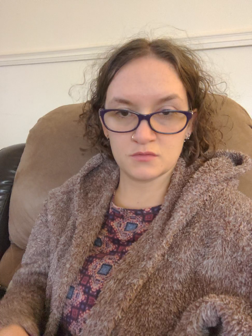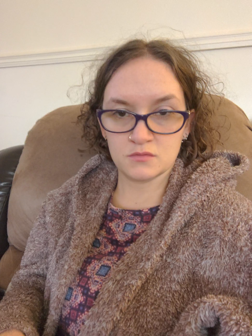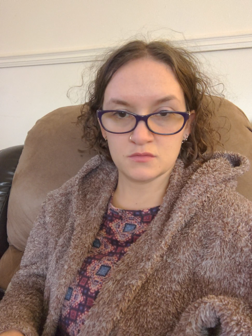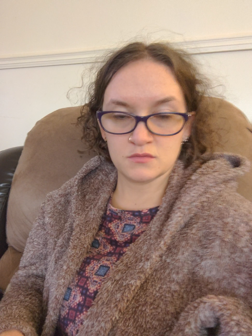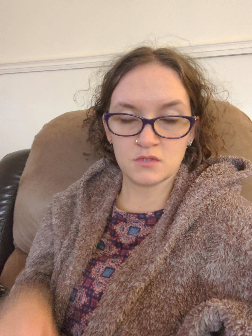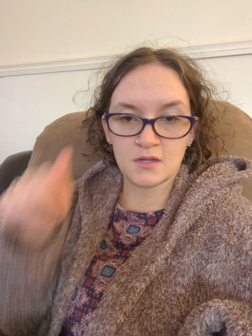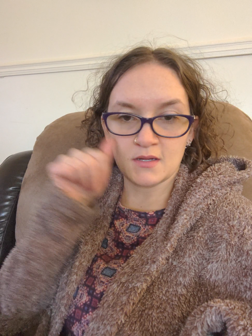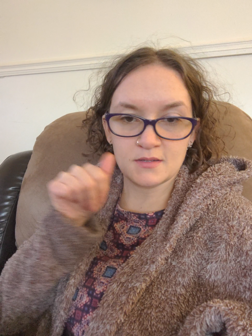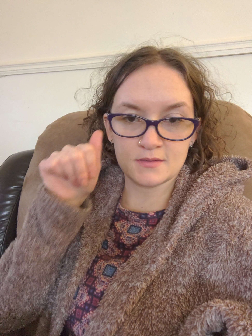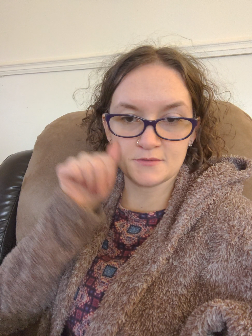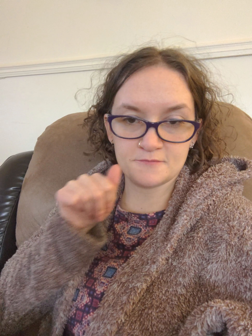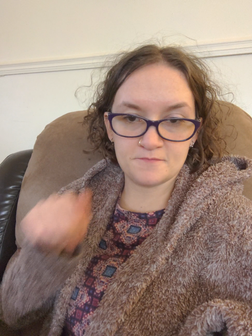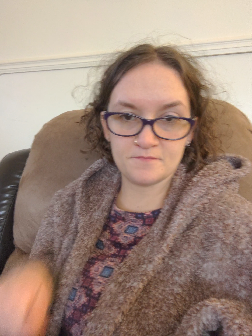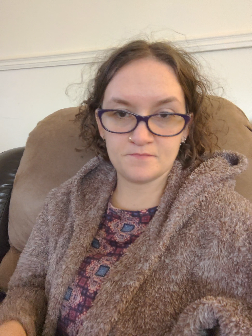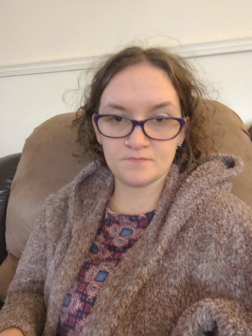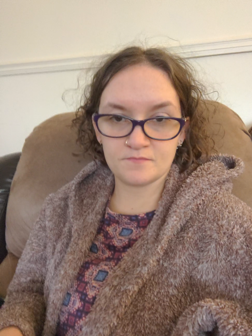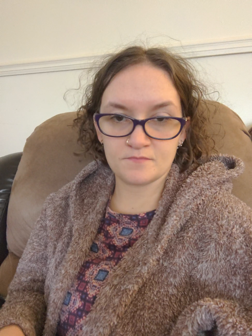aunt